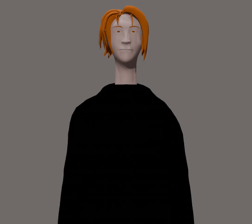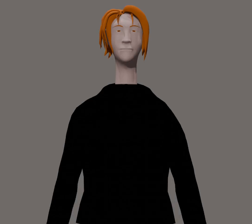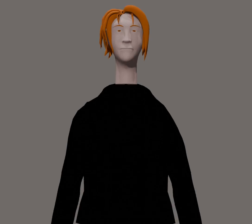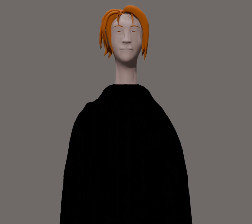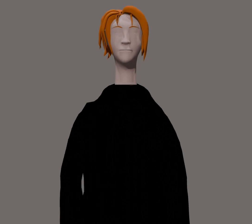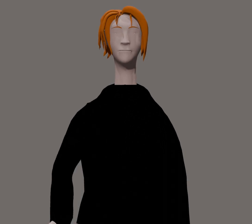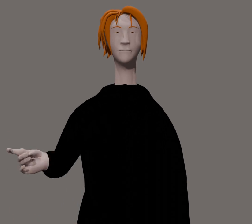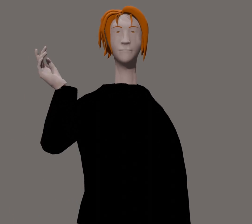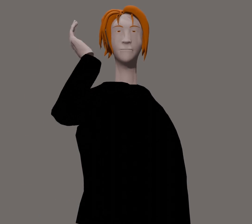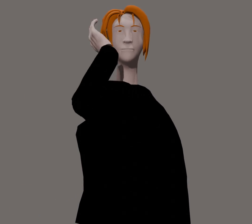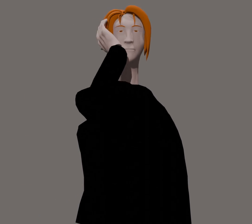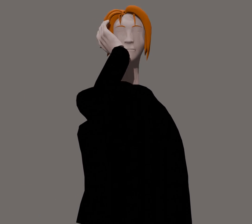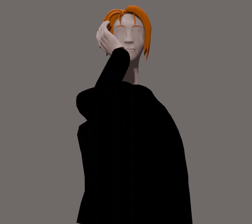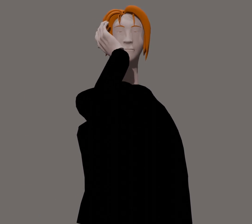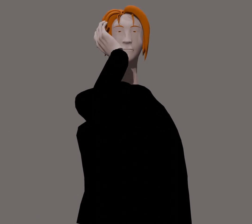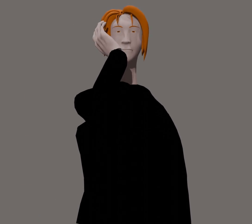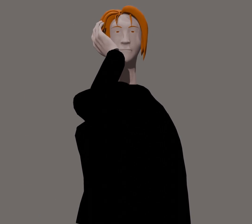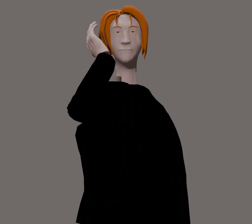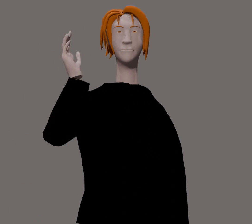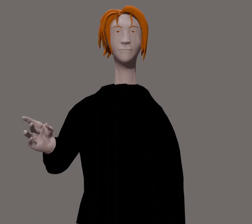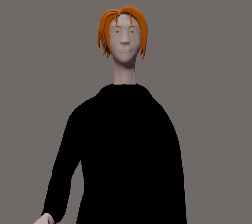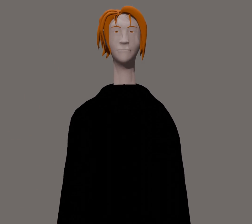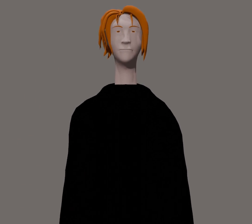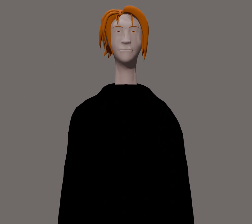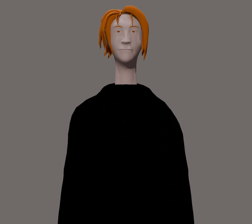Bum